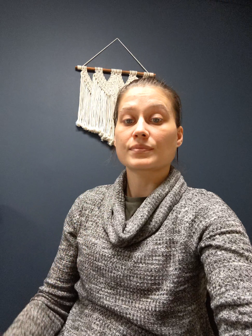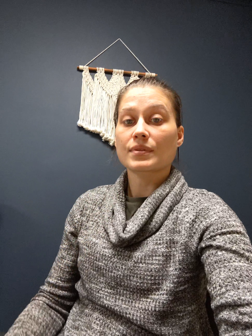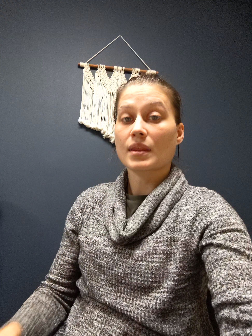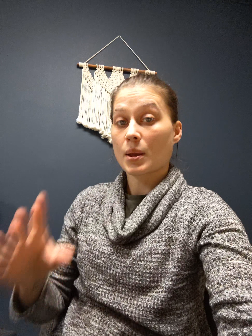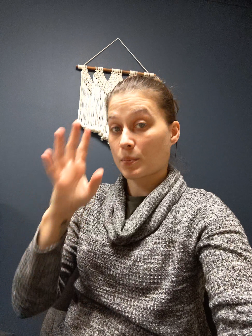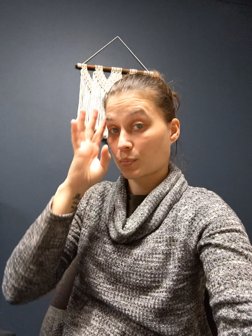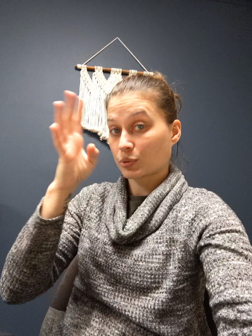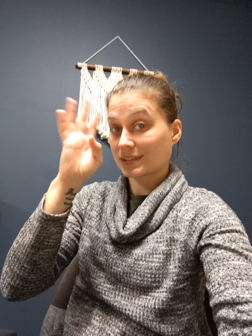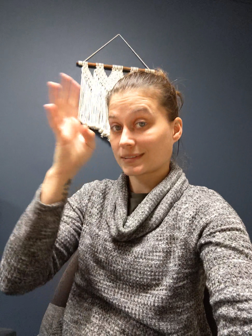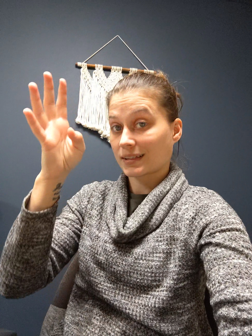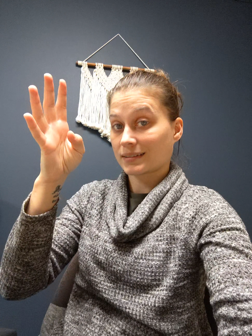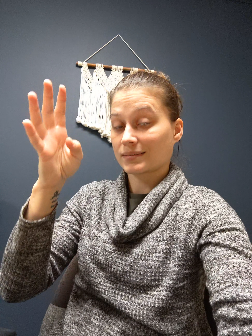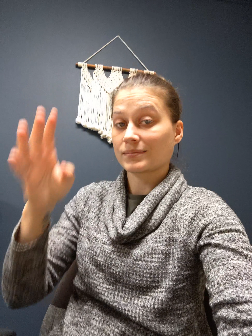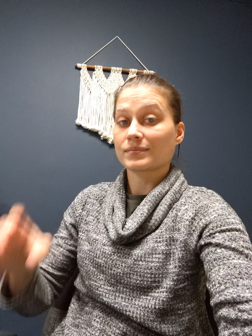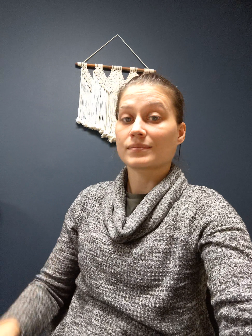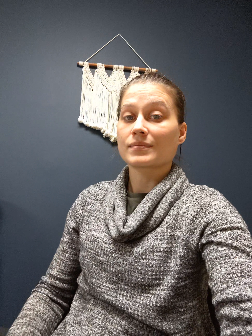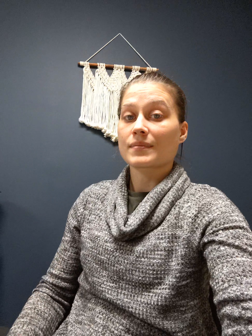pretend